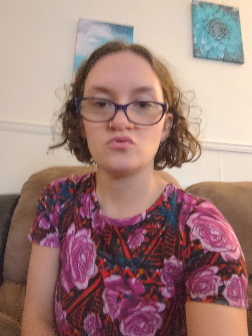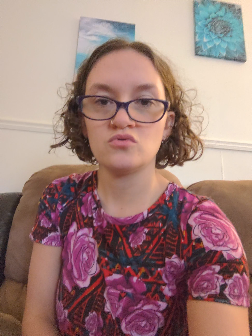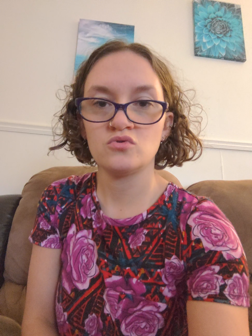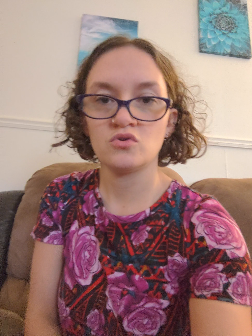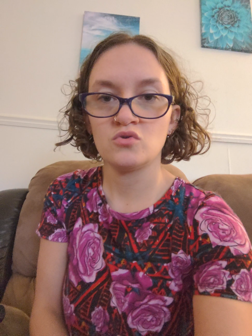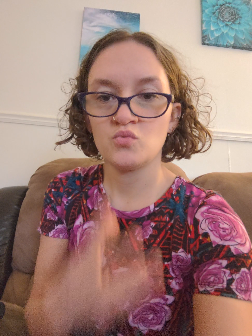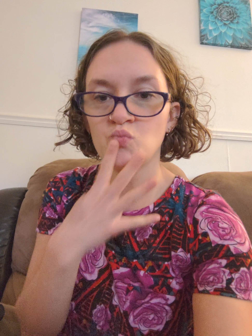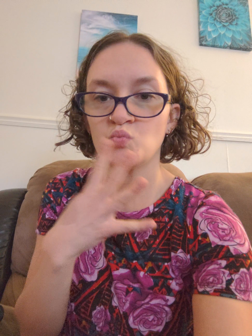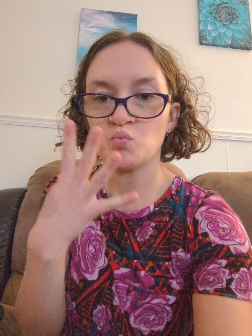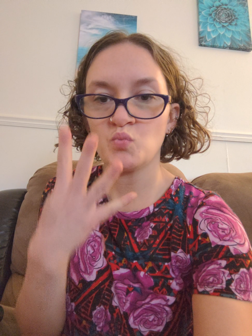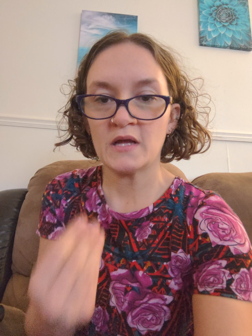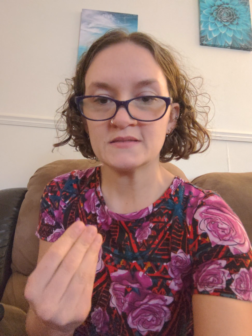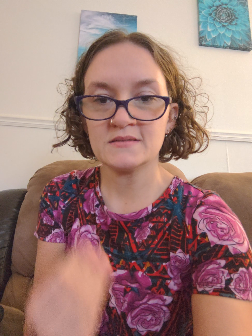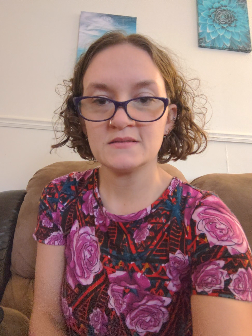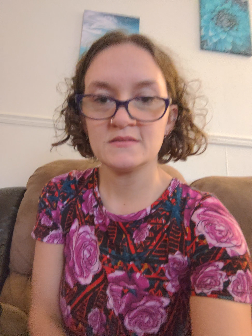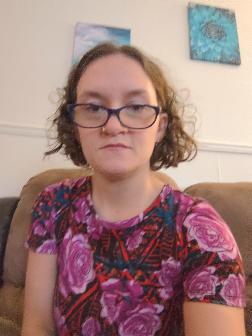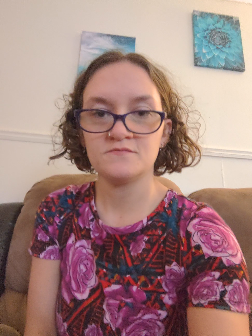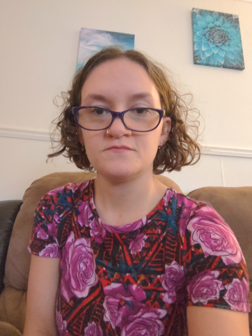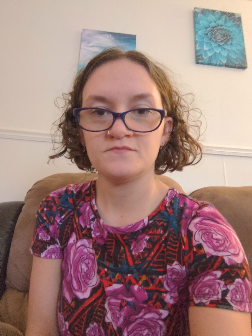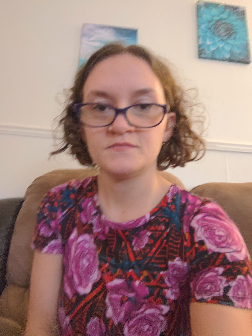wet